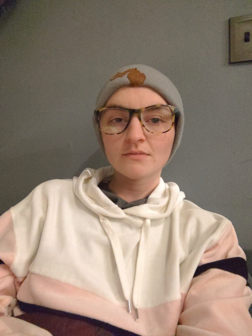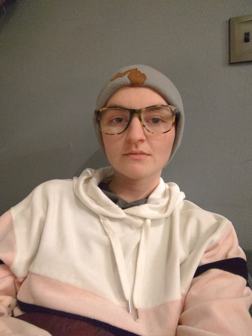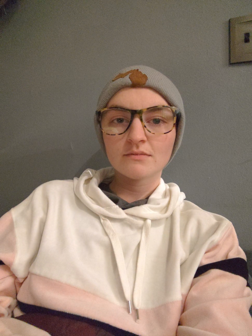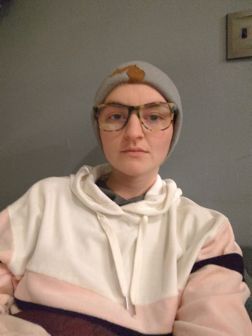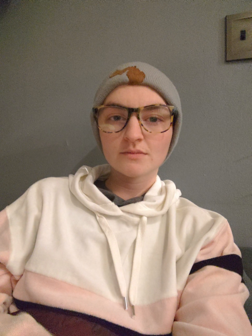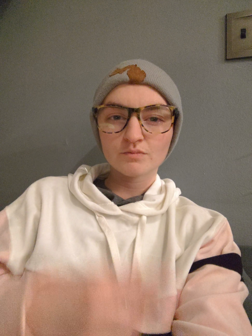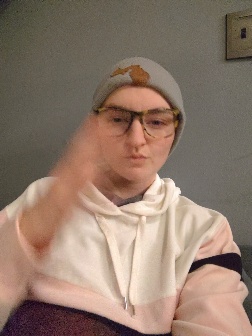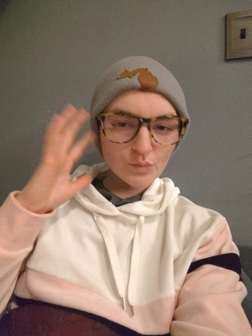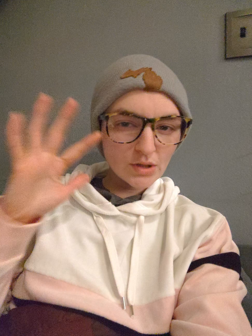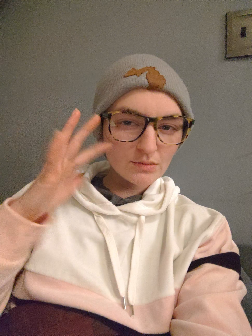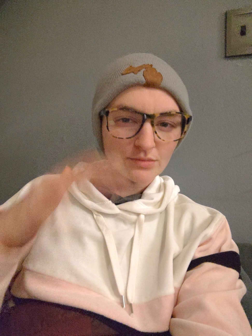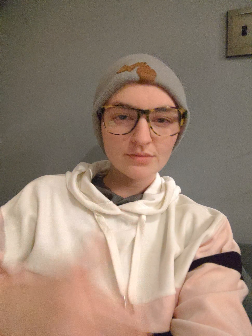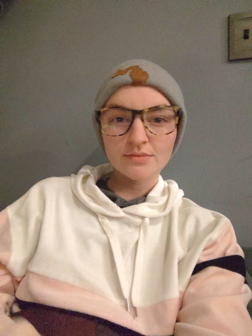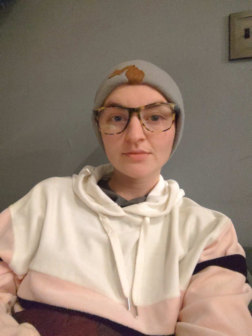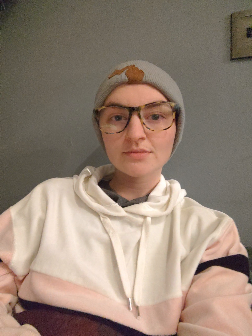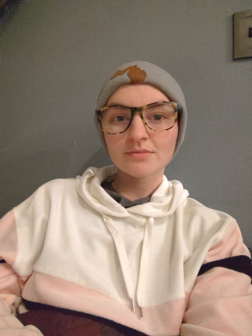noisy